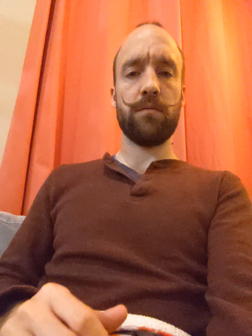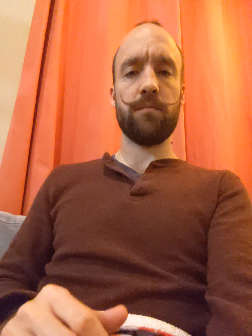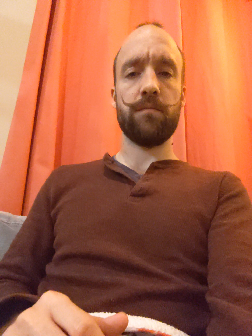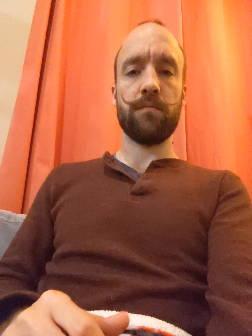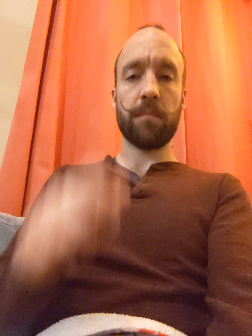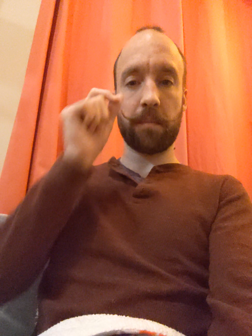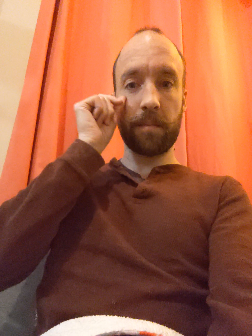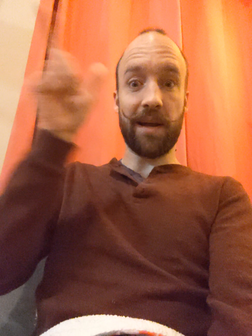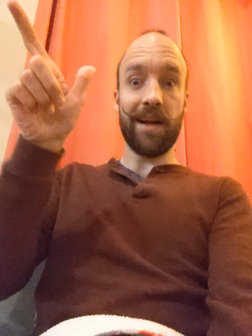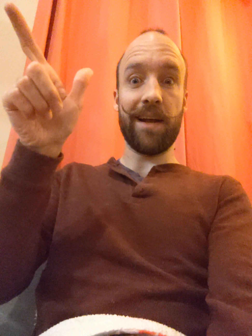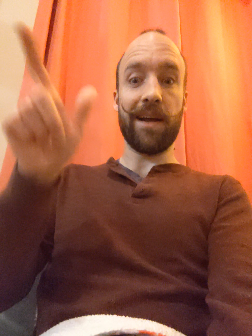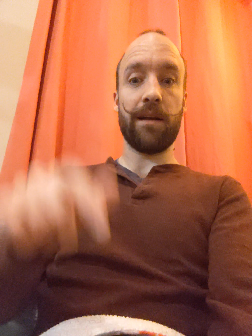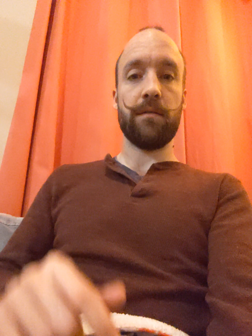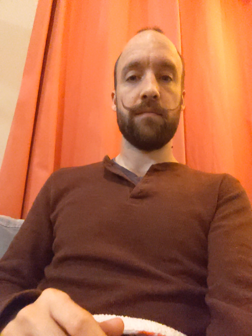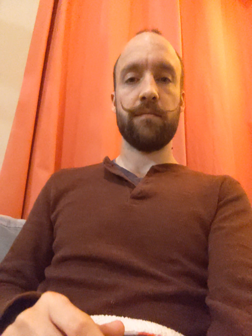awake